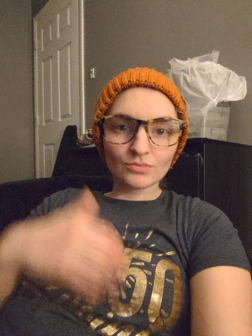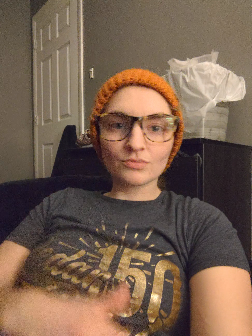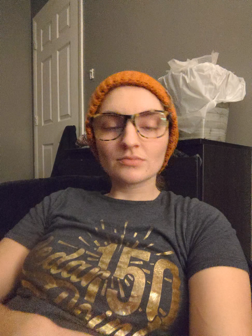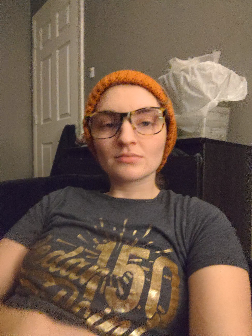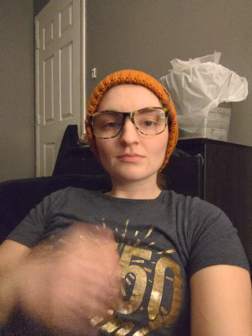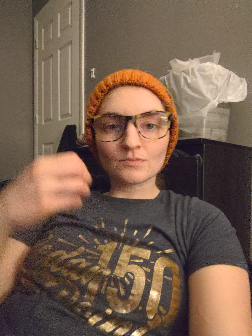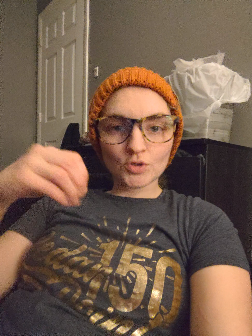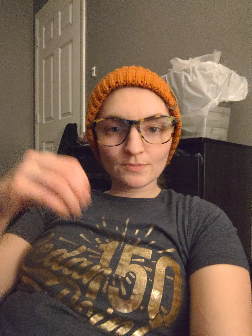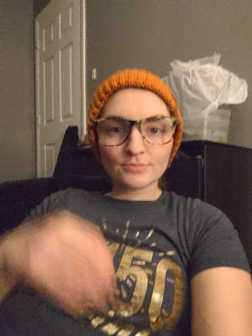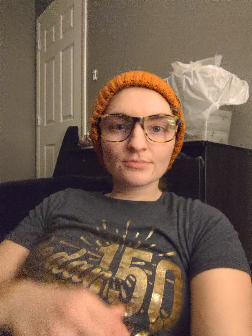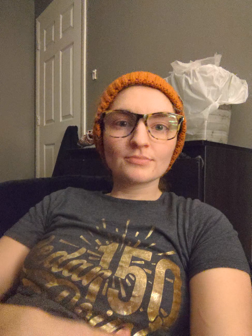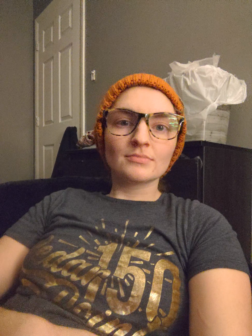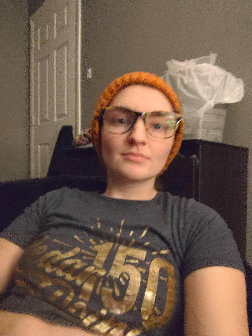store